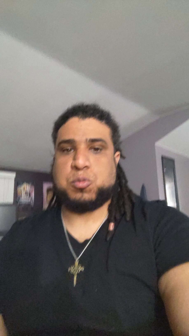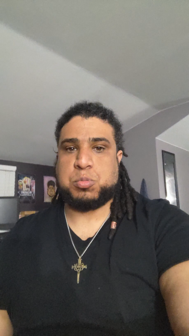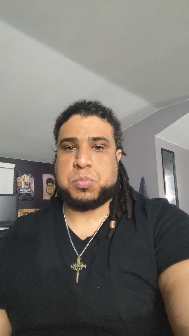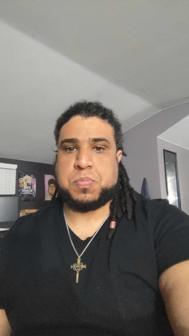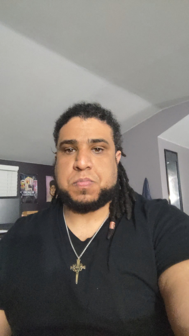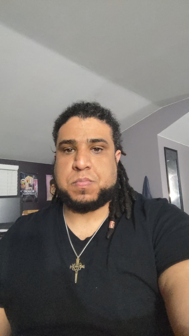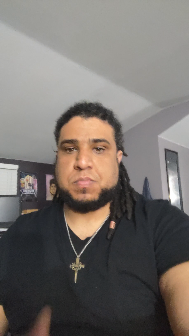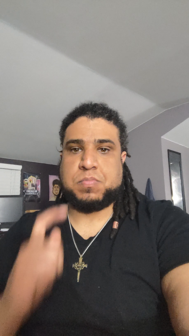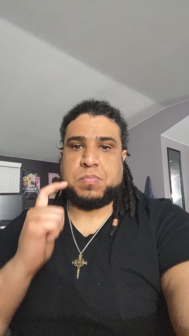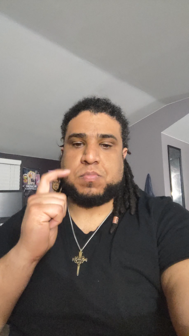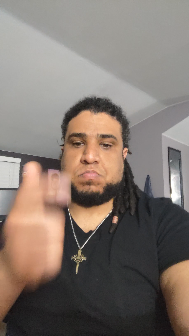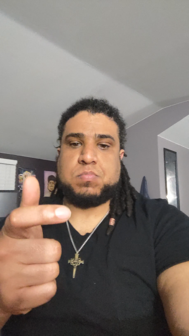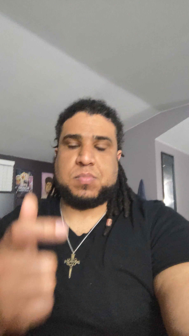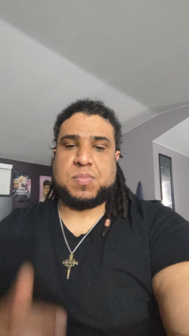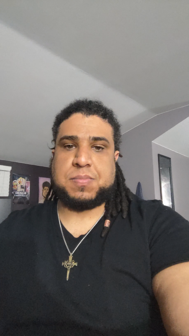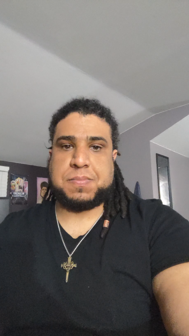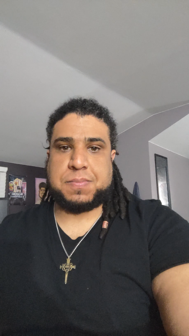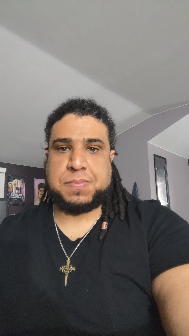run